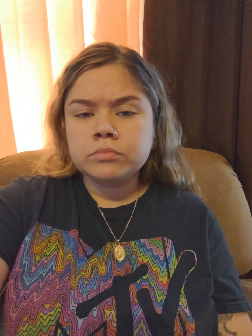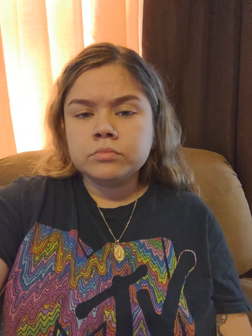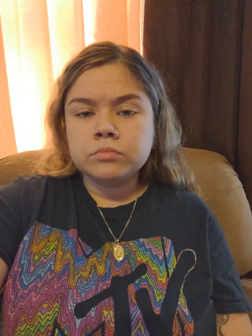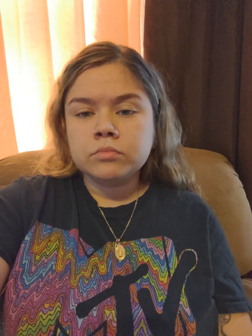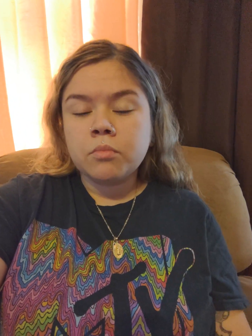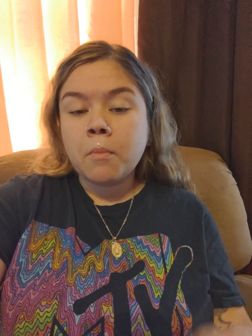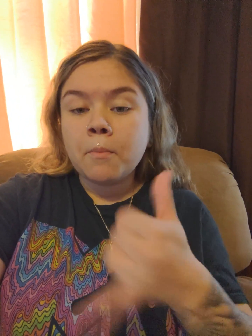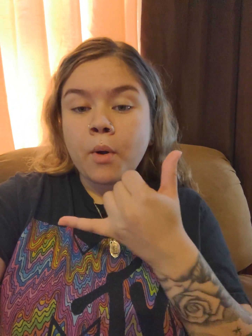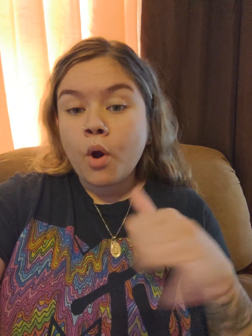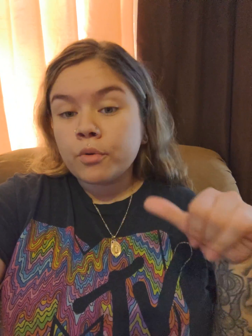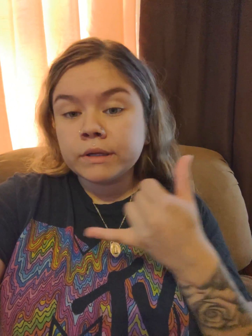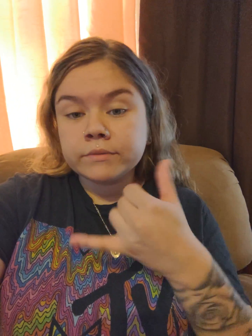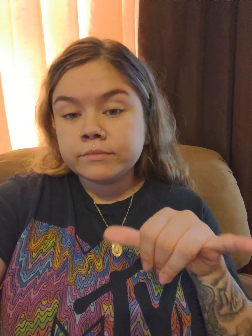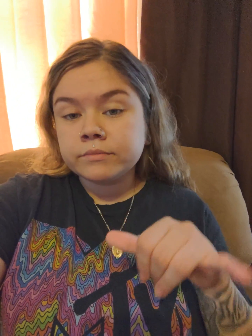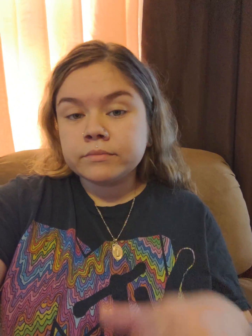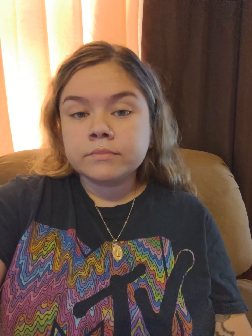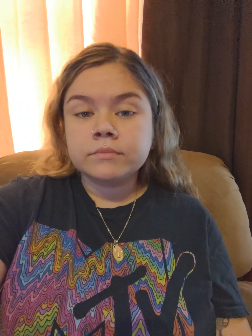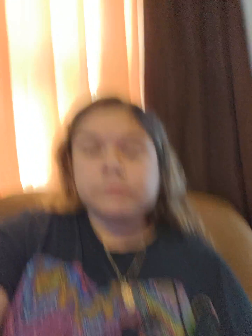party